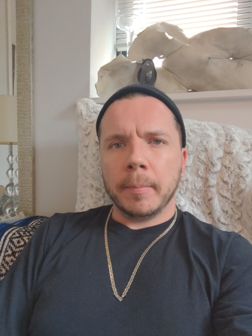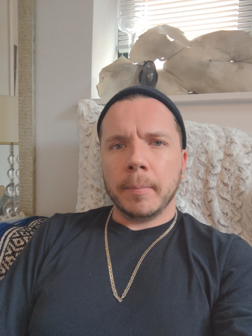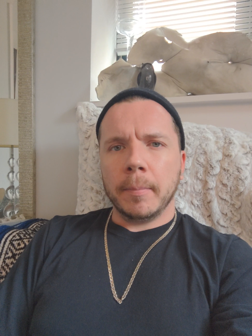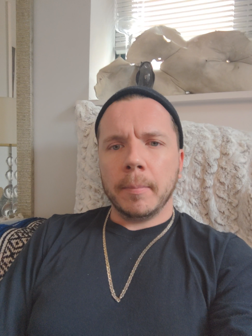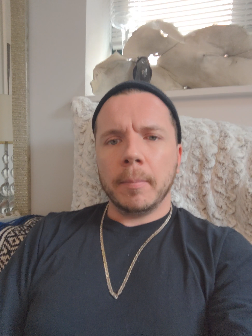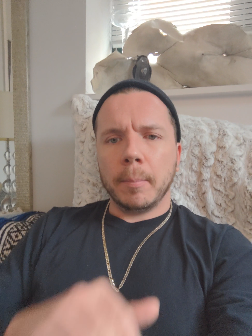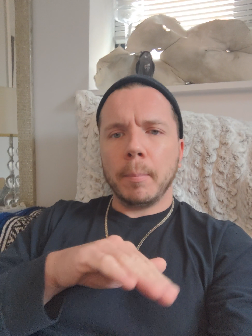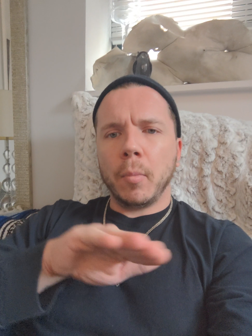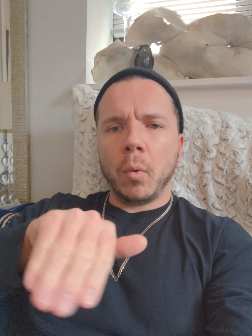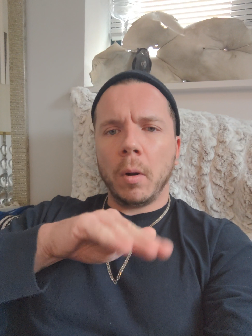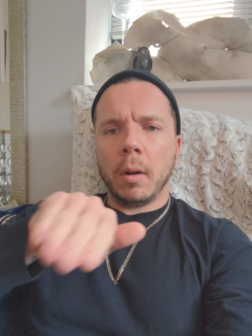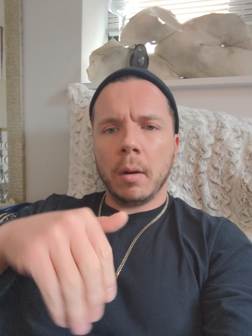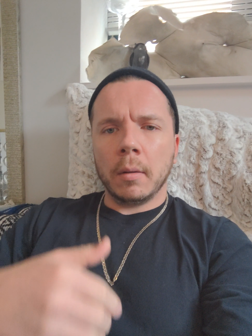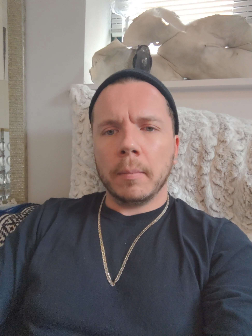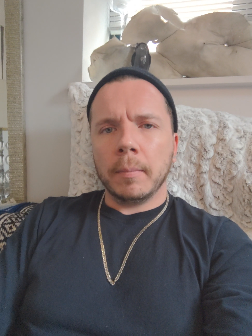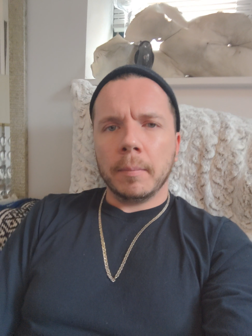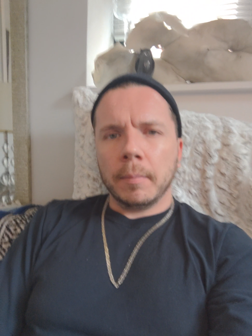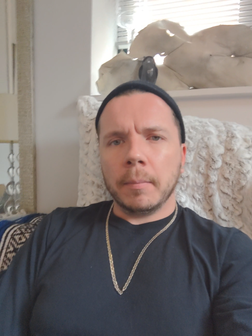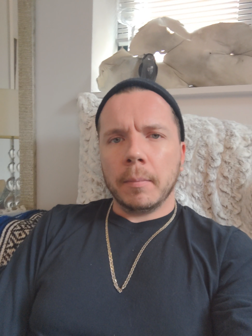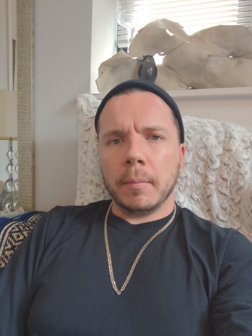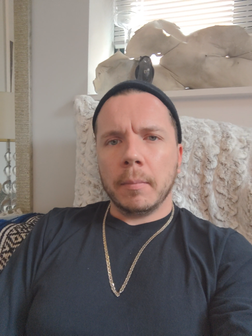pool